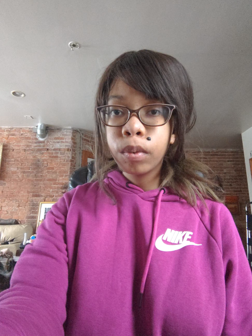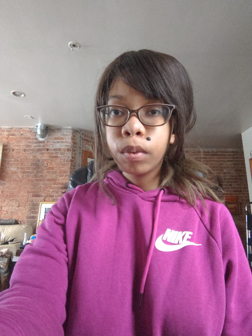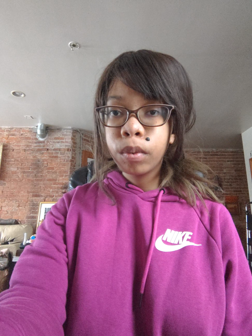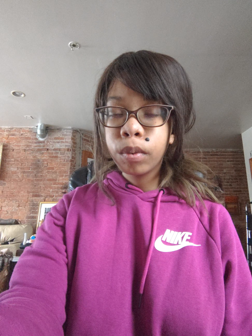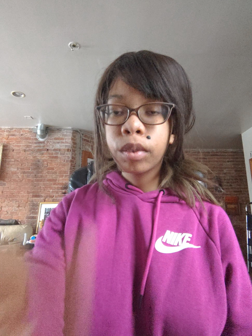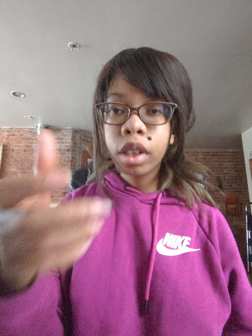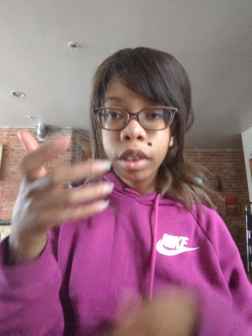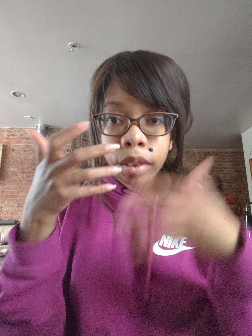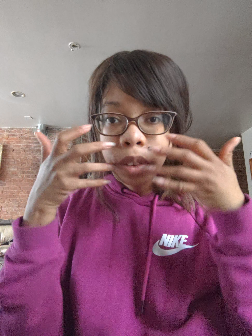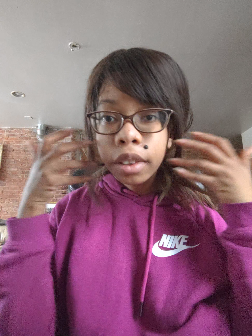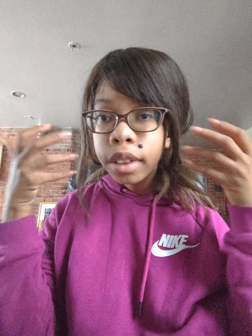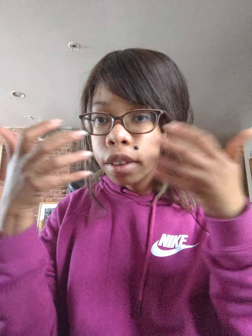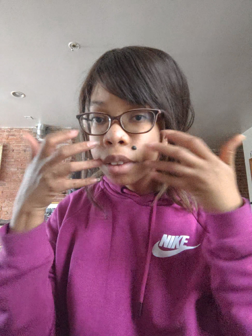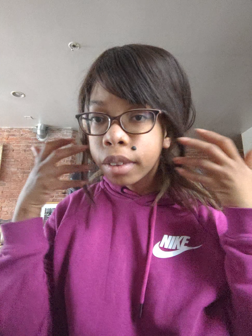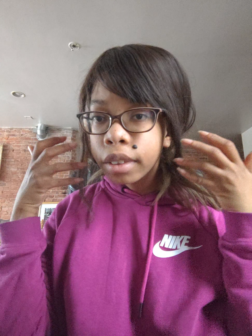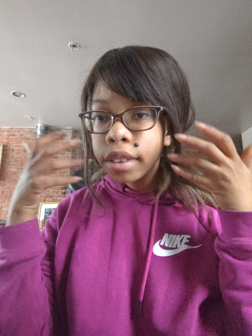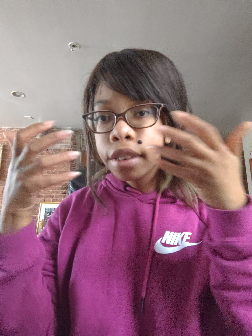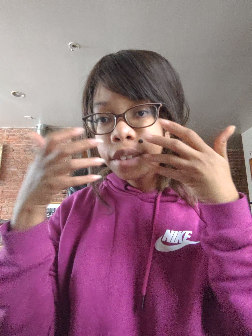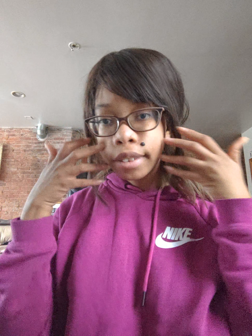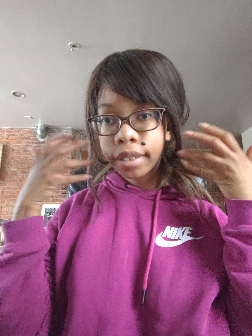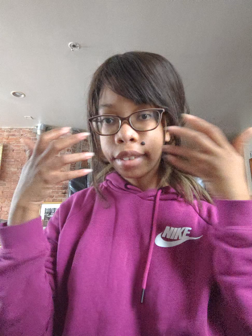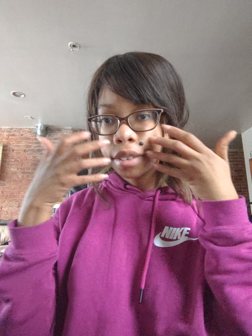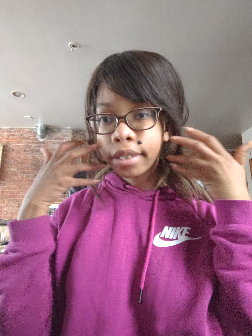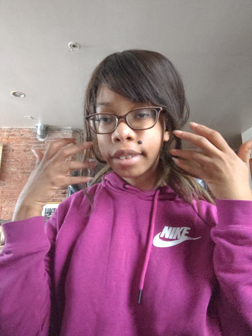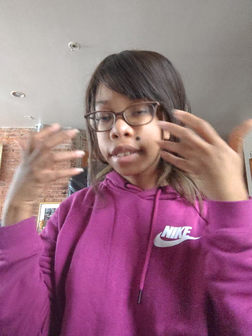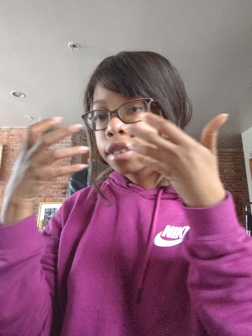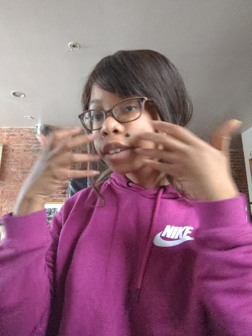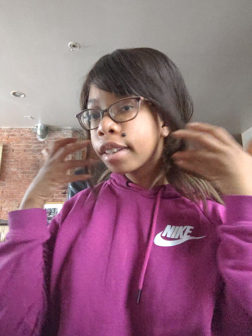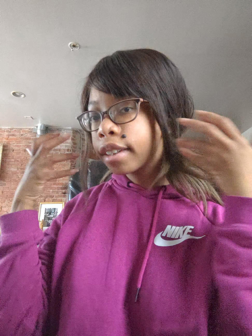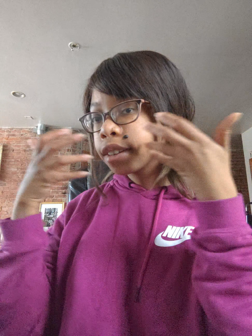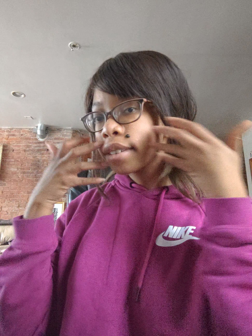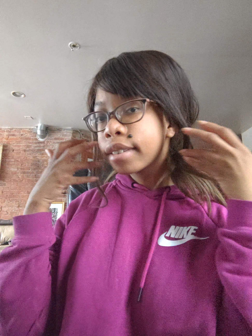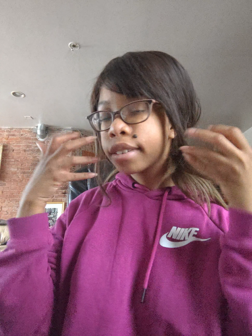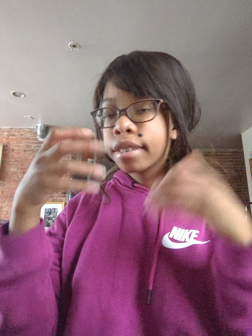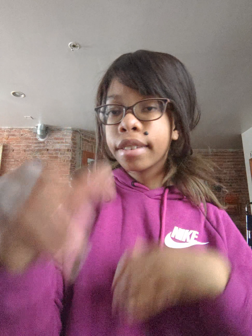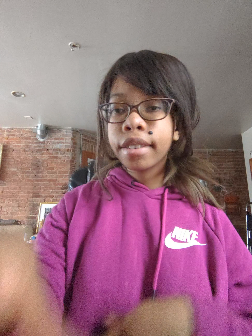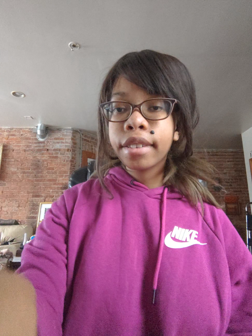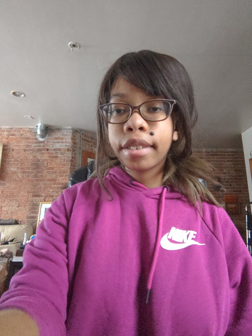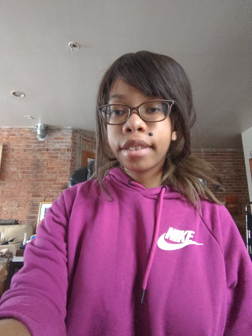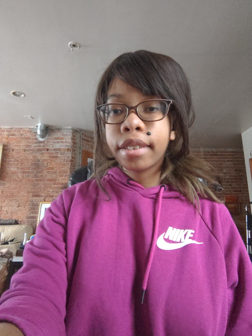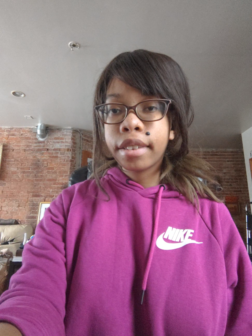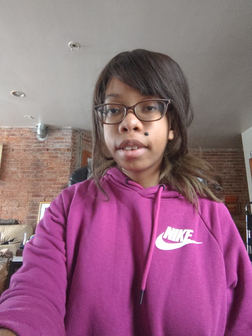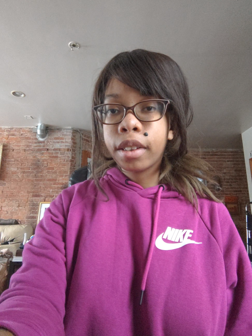tiger